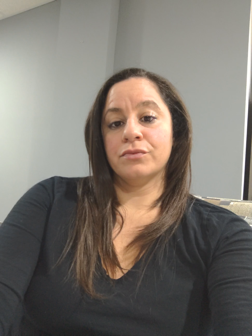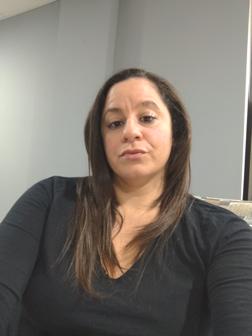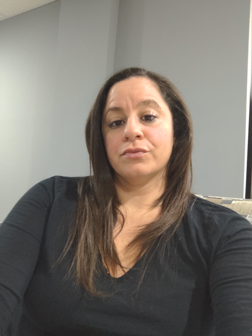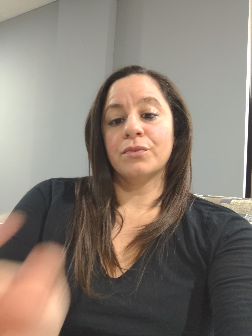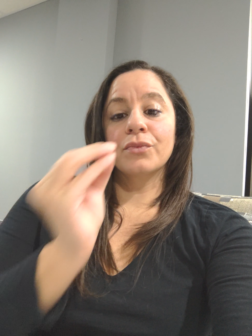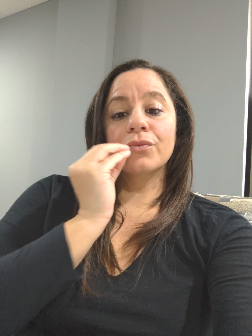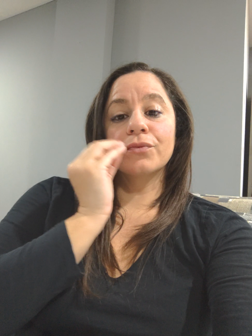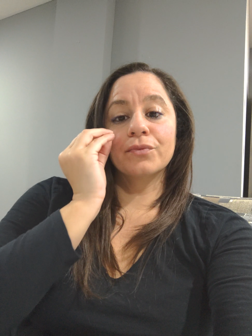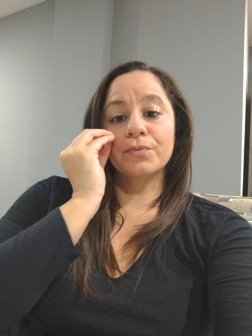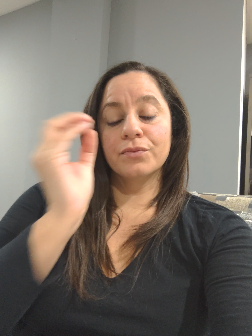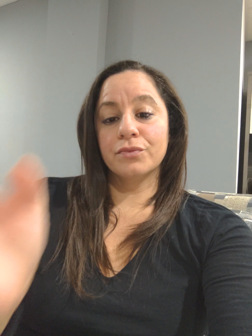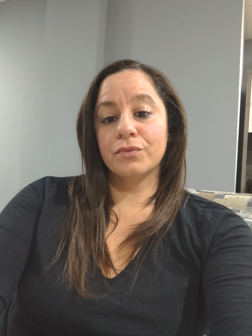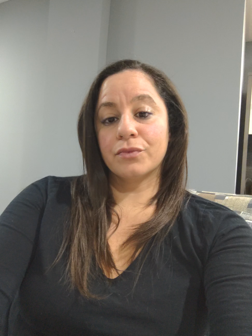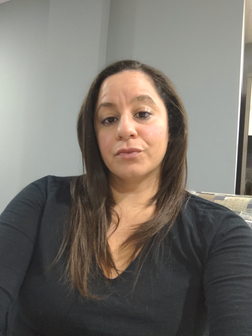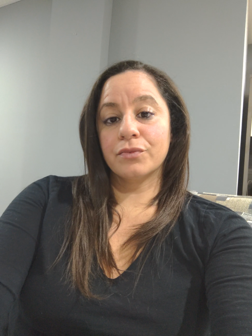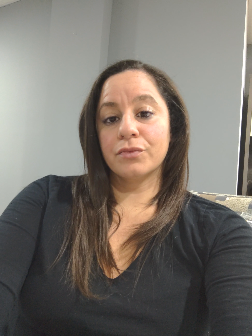home